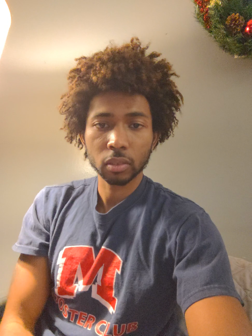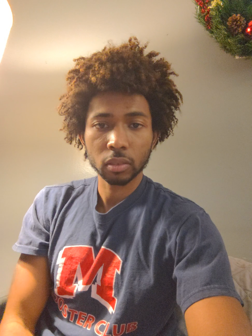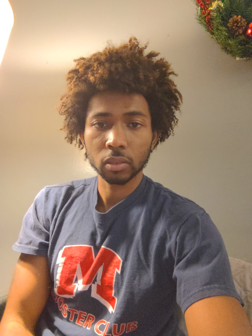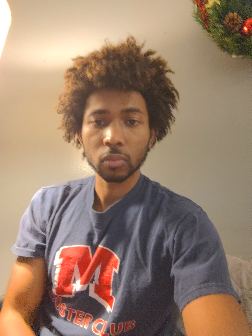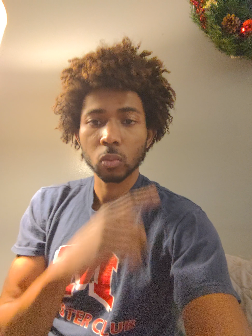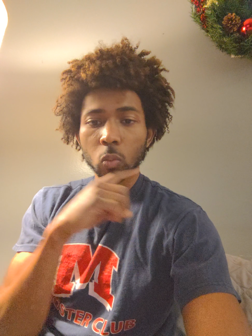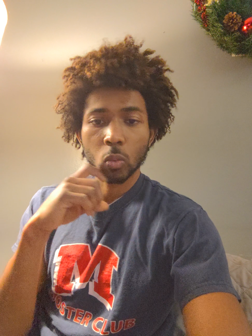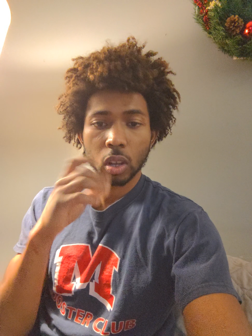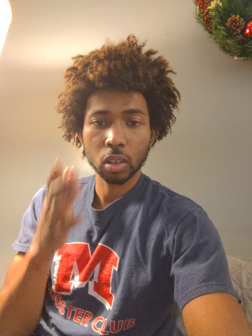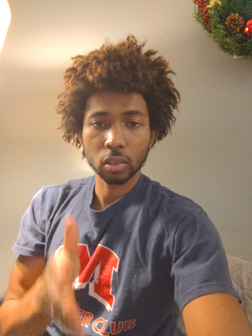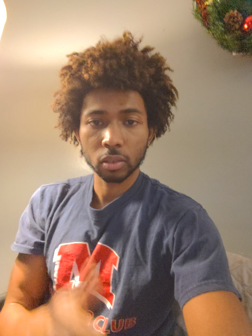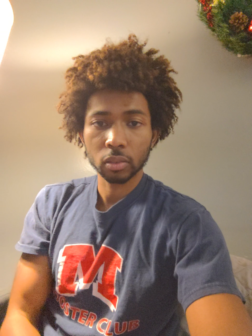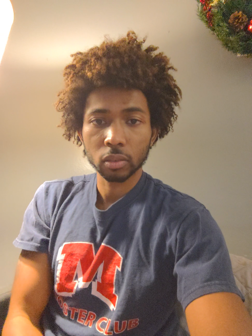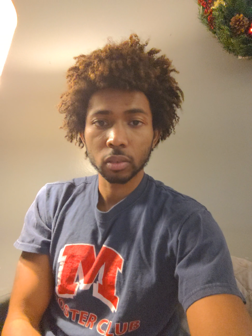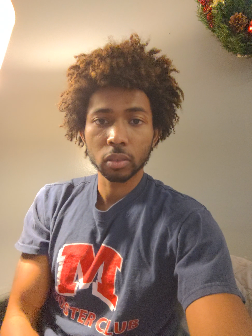dryer